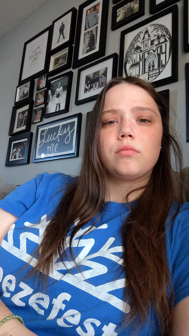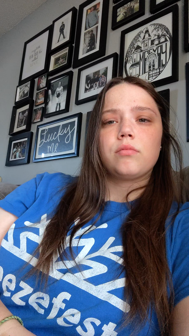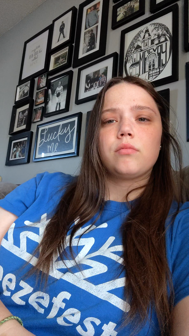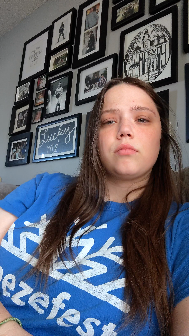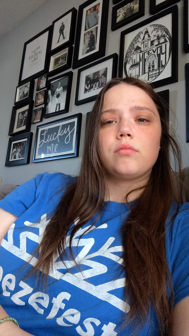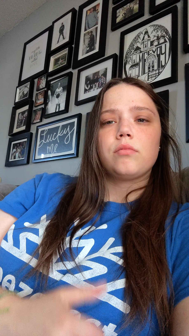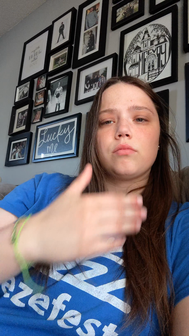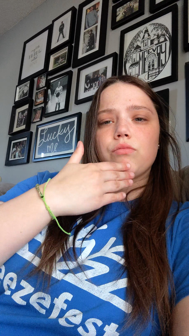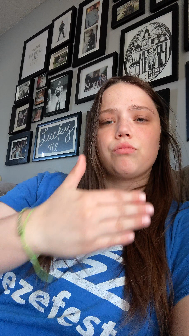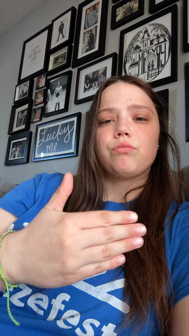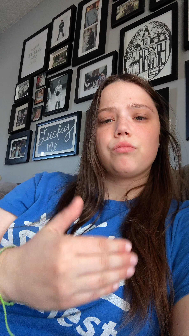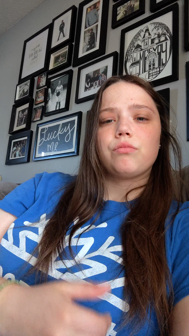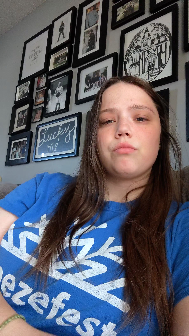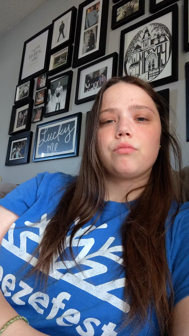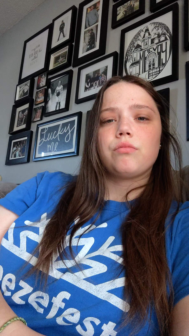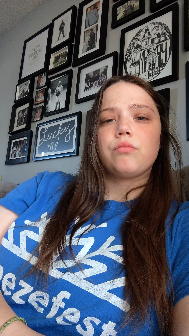good